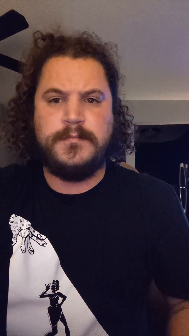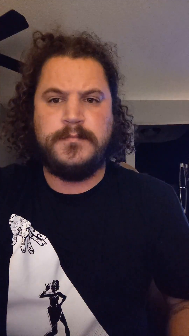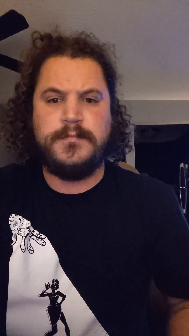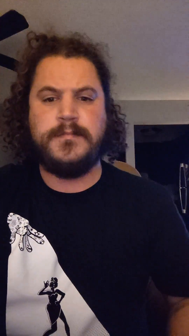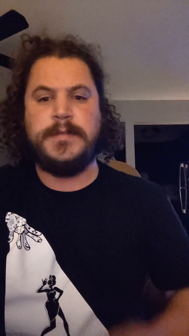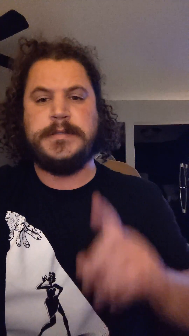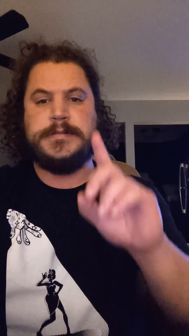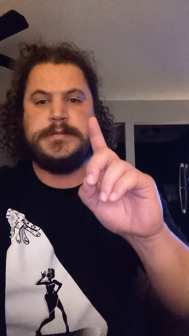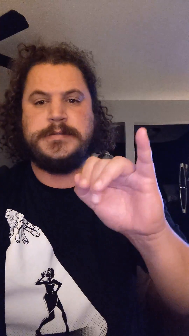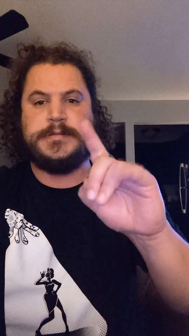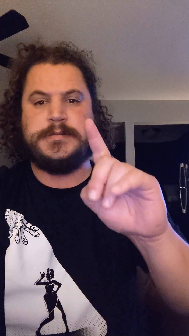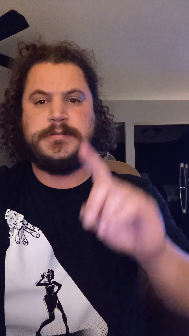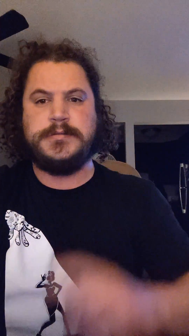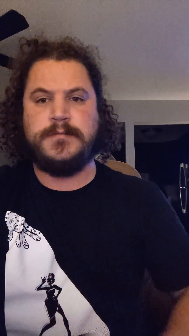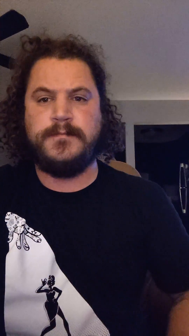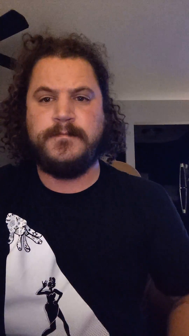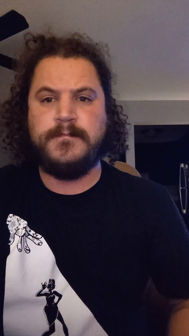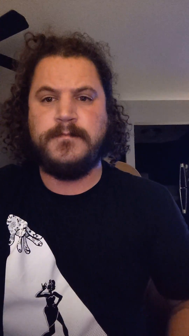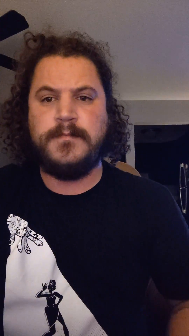did